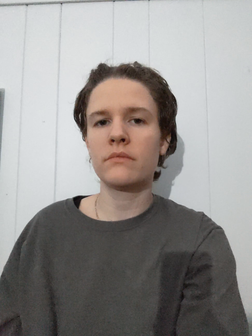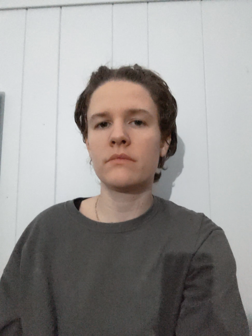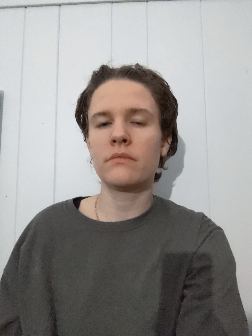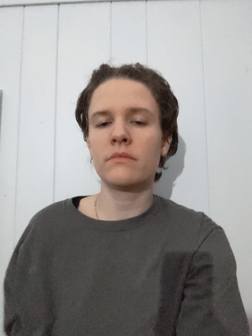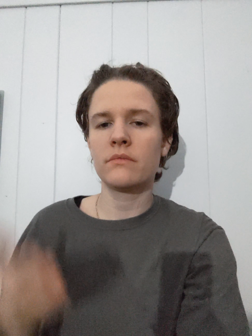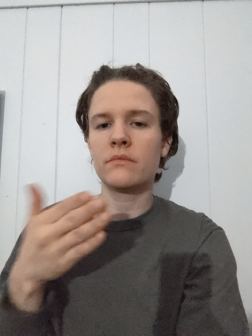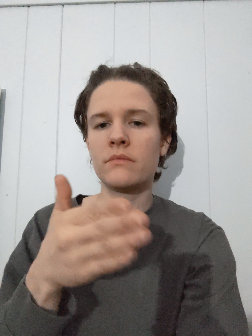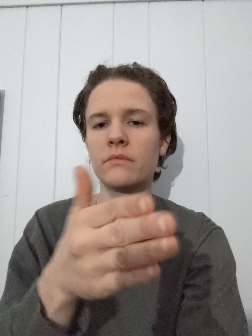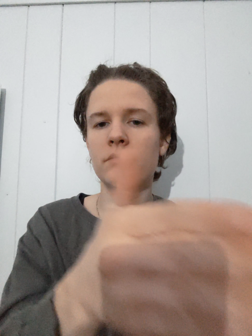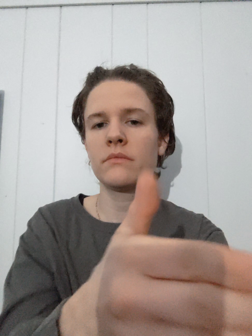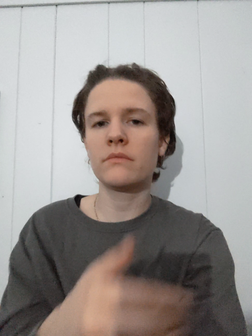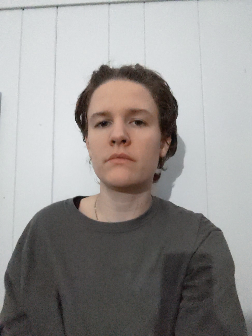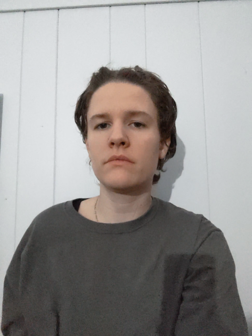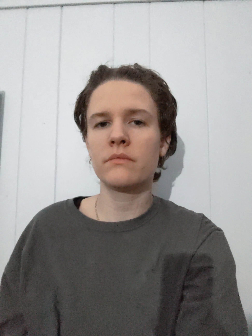fish